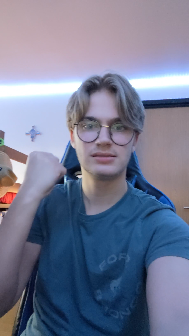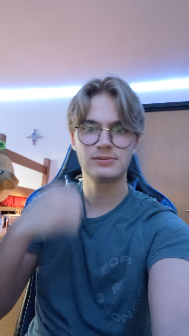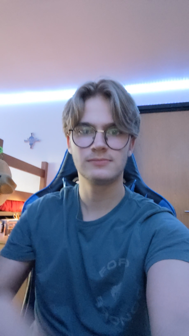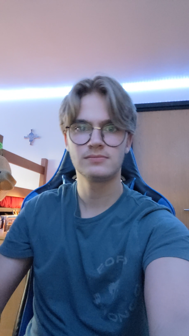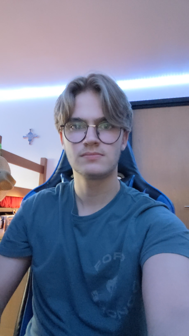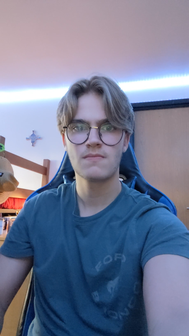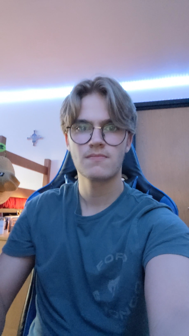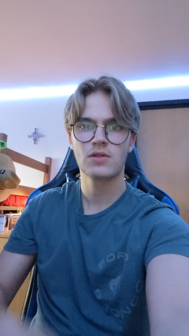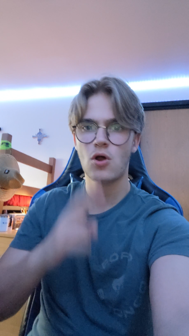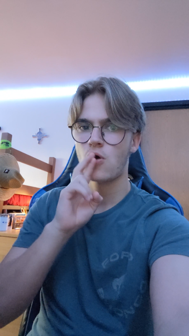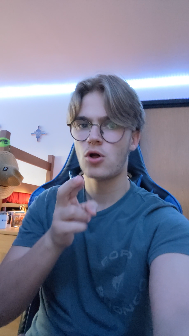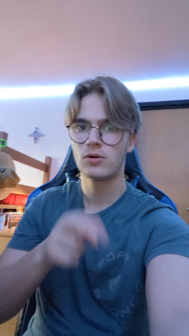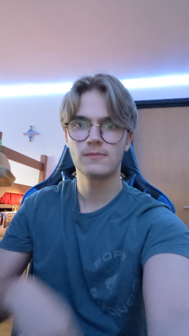are